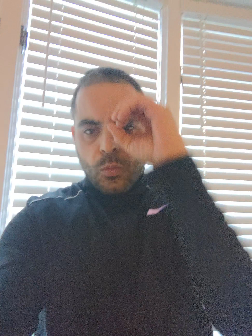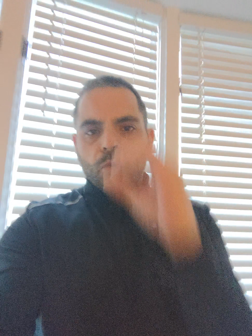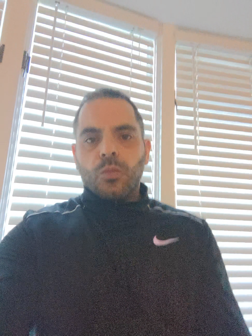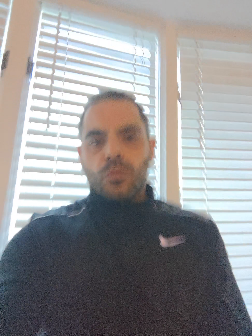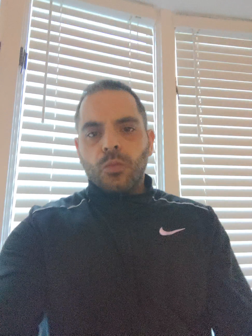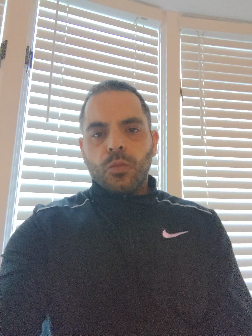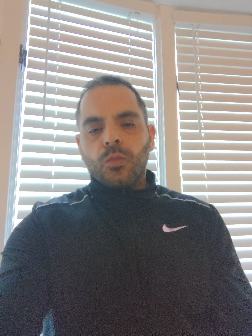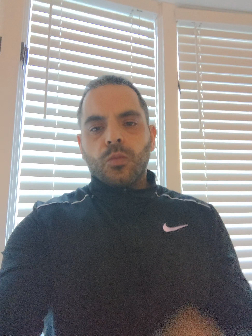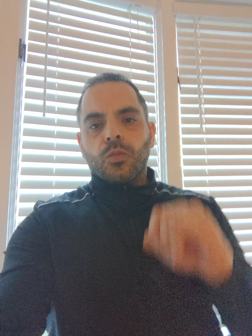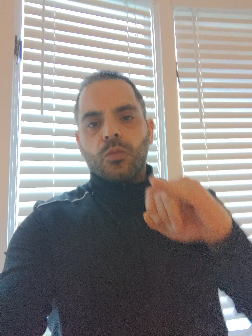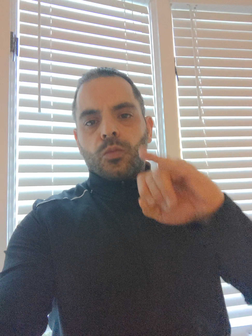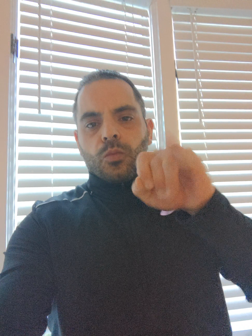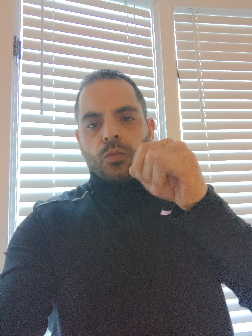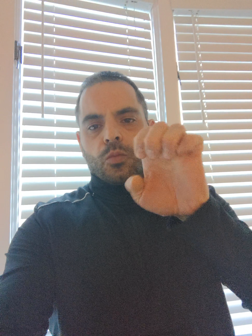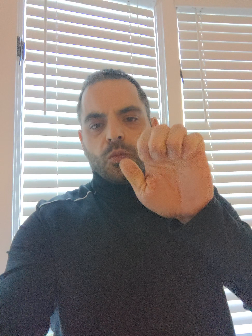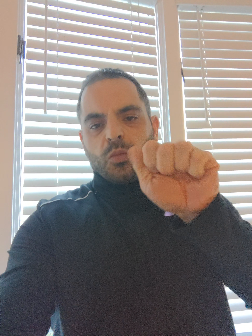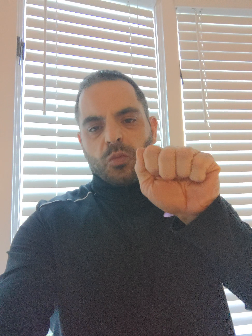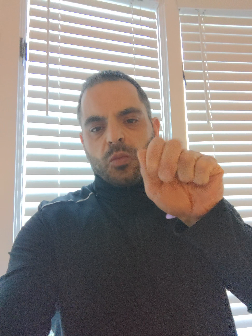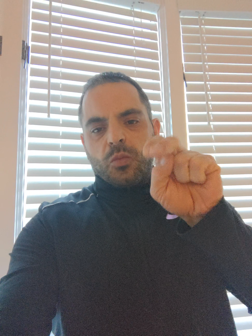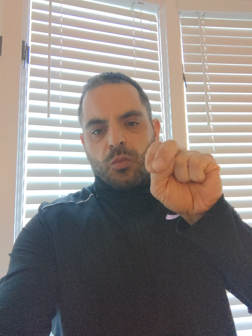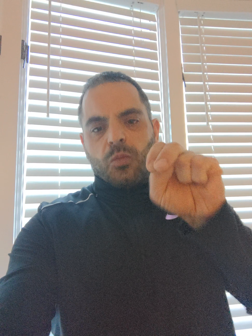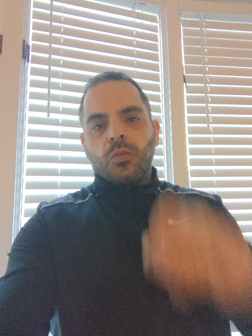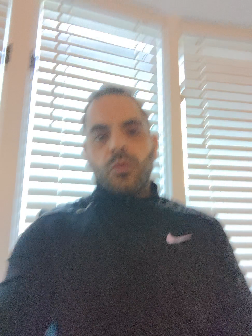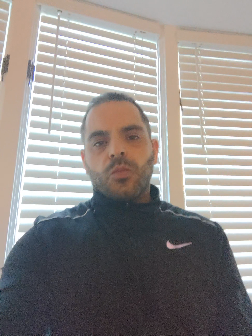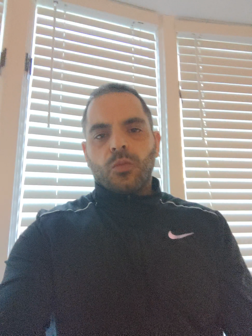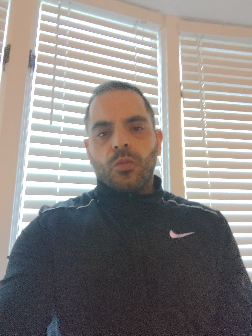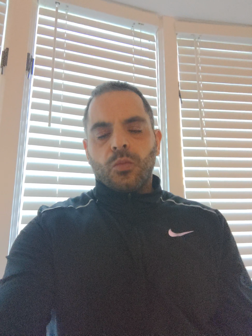jeans